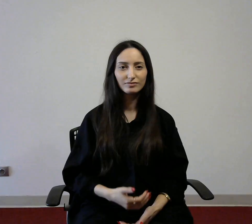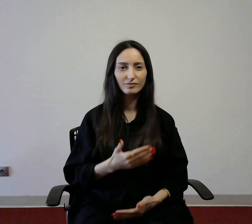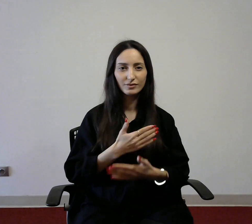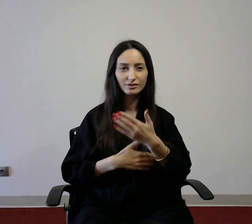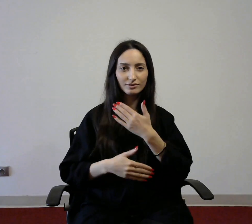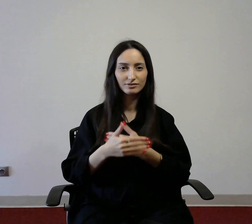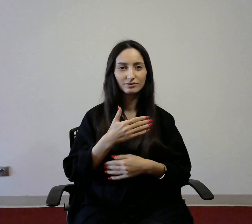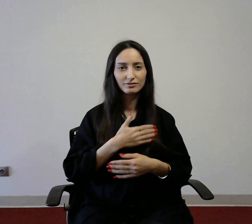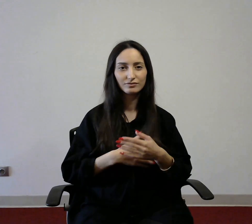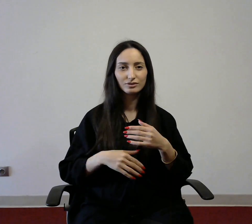əlil